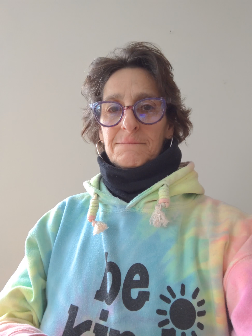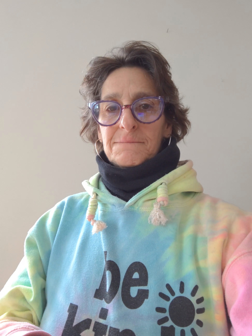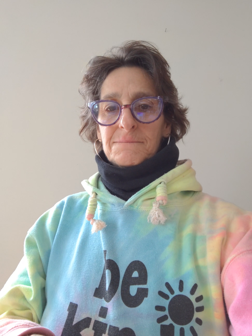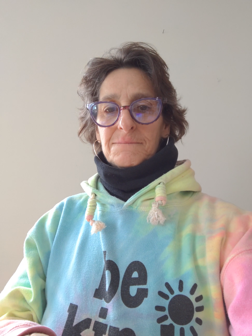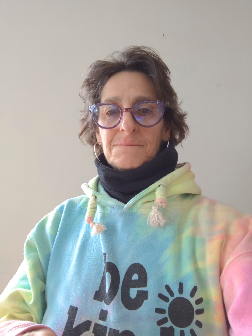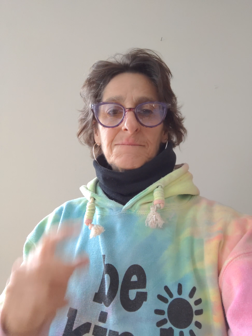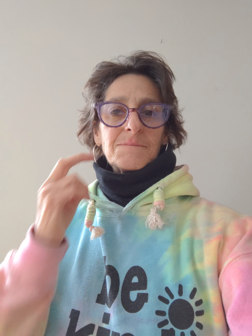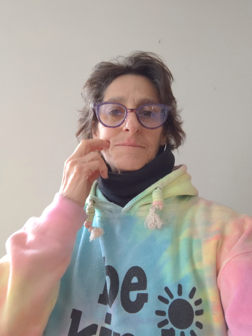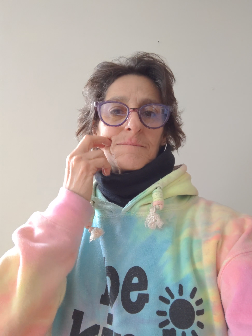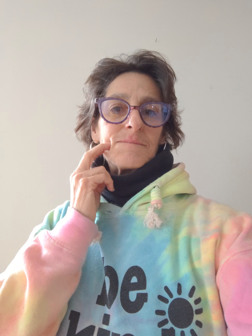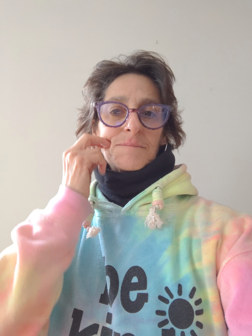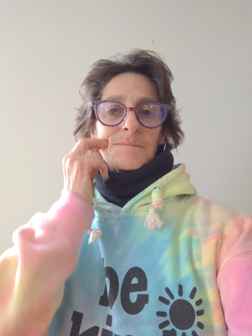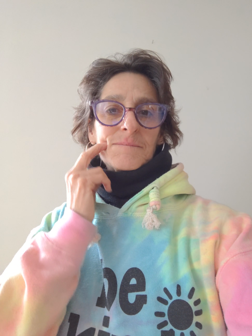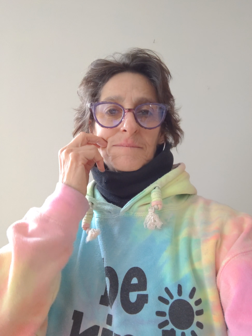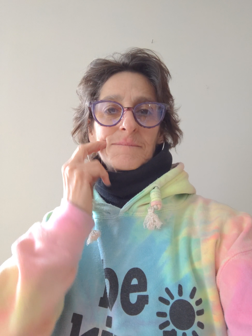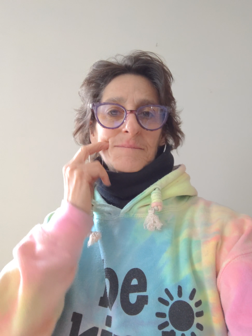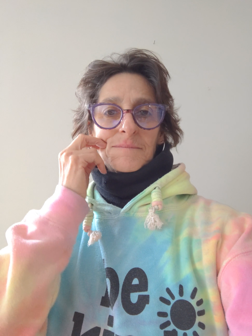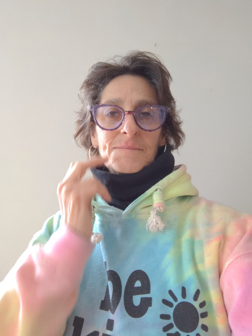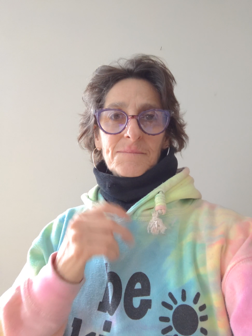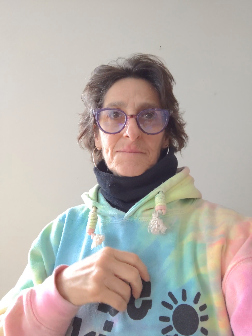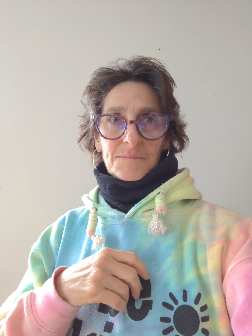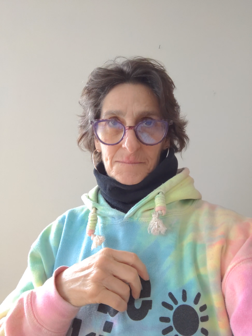gum